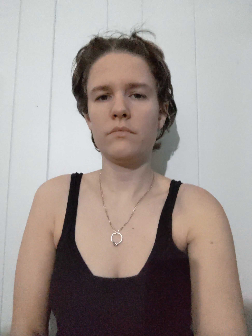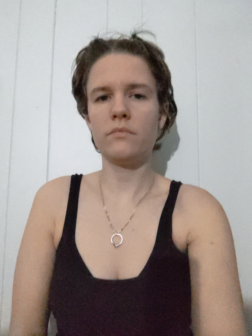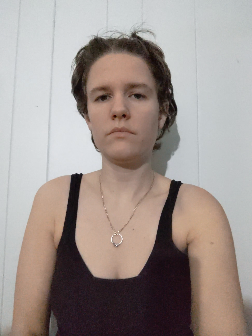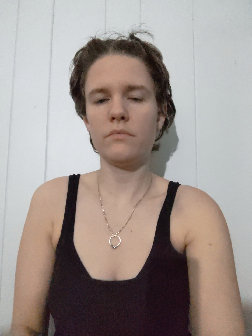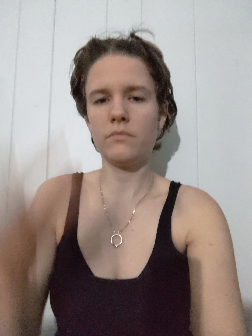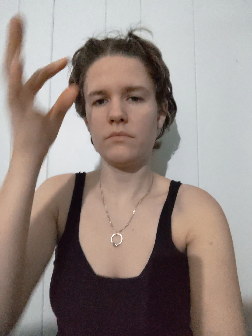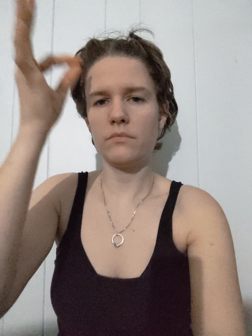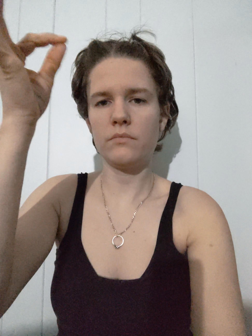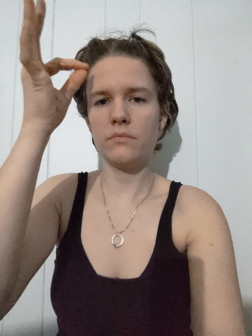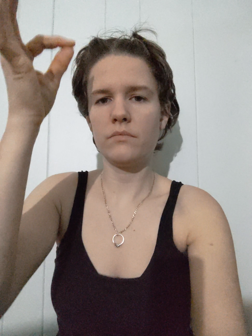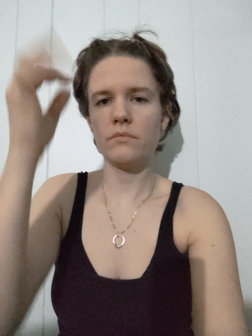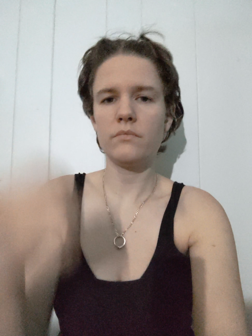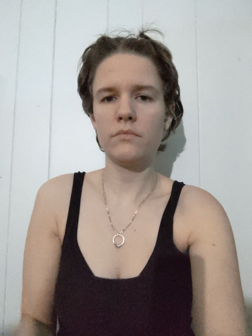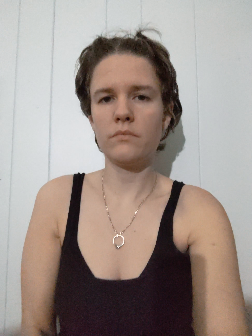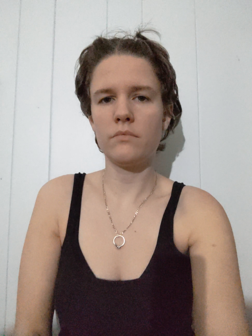hair